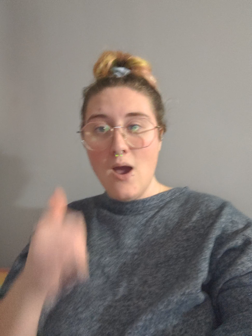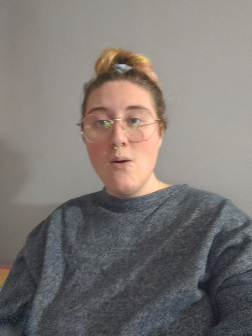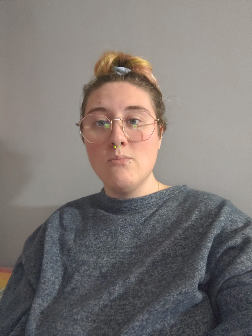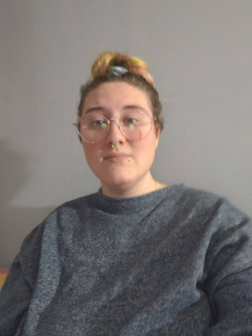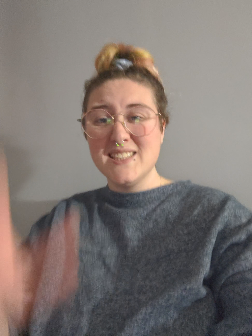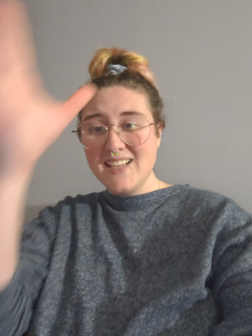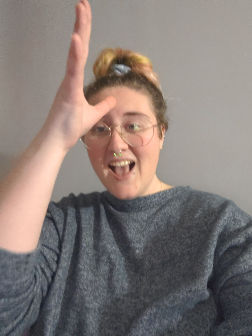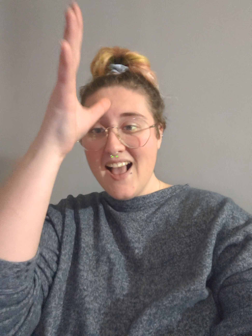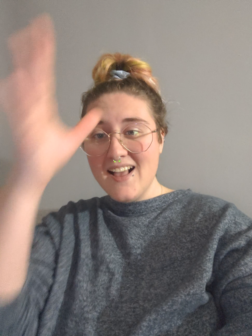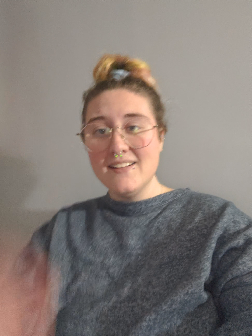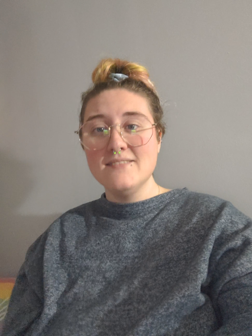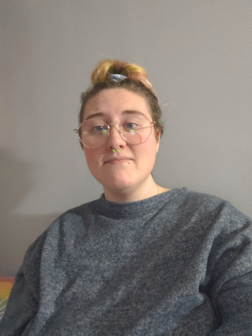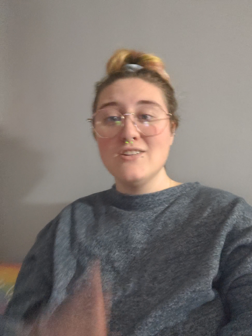dad